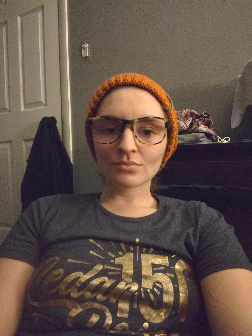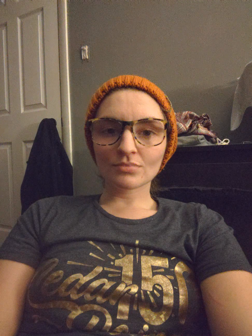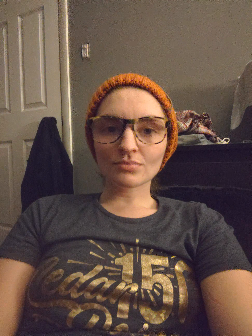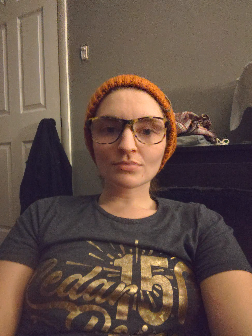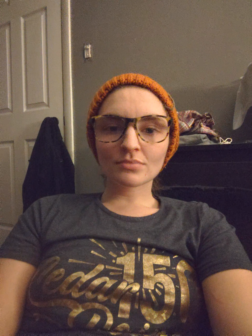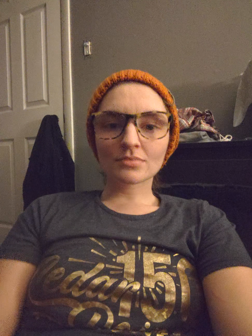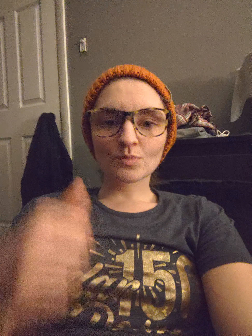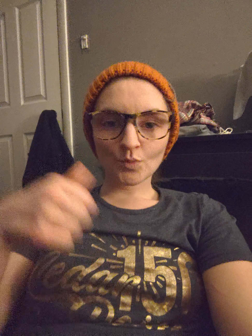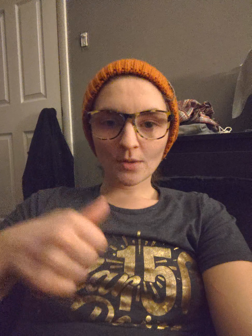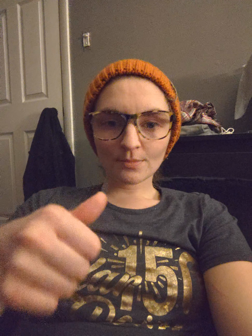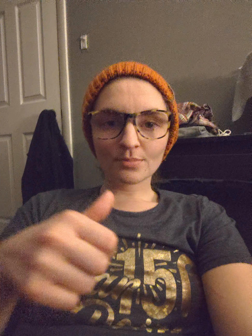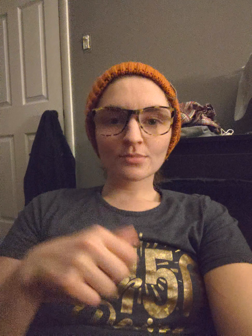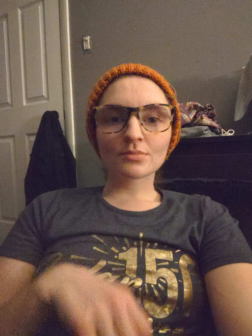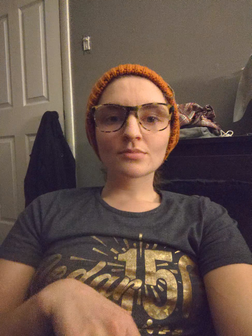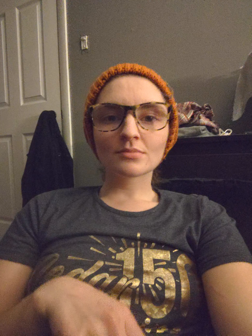puzzle